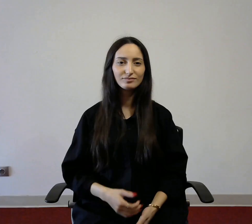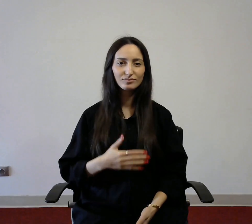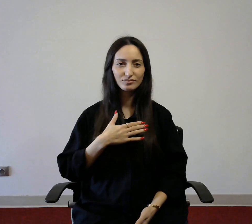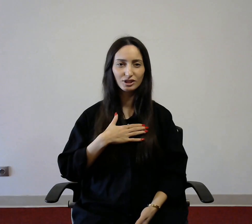mənim